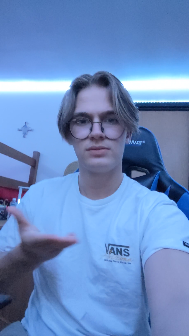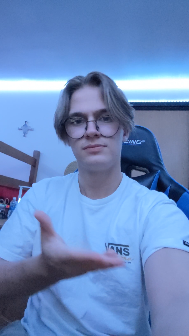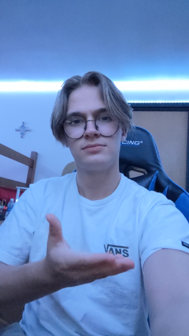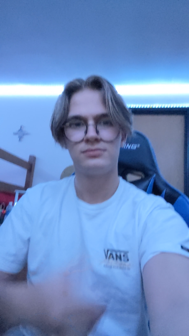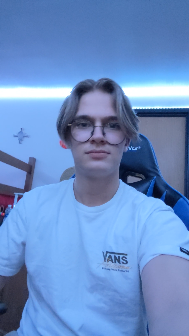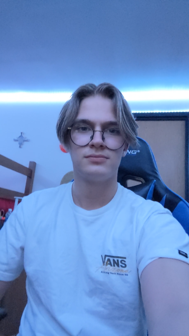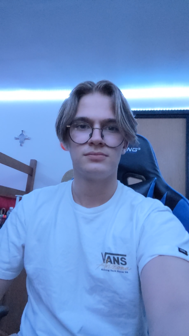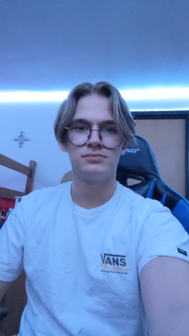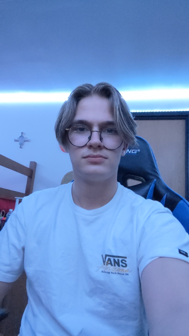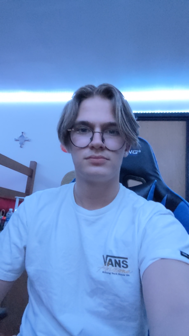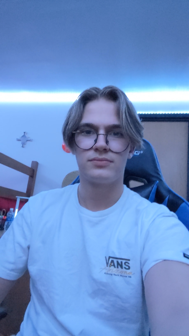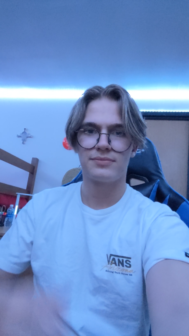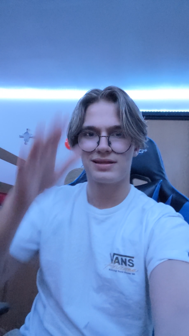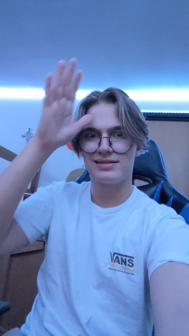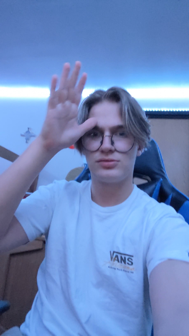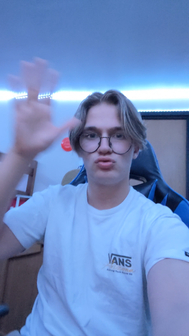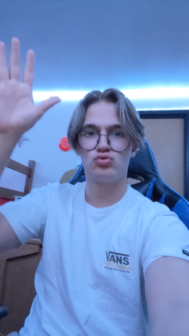deer